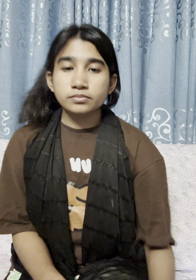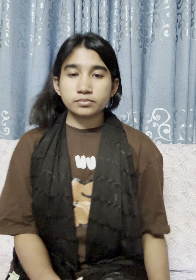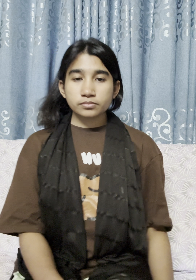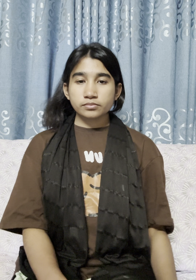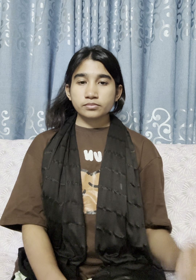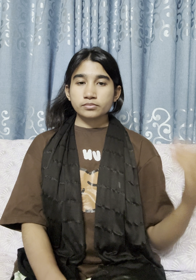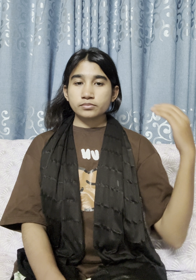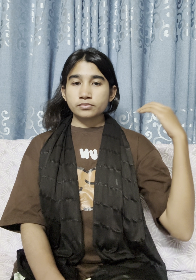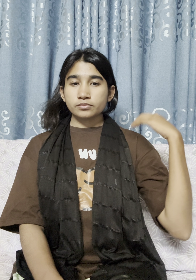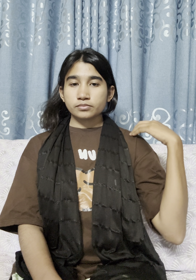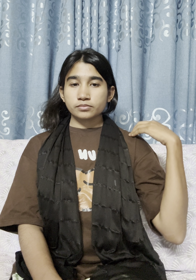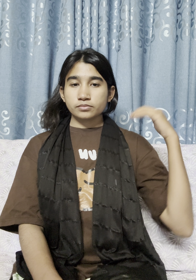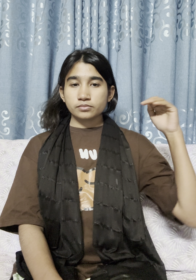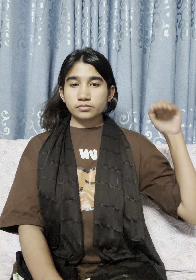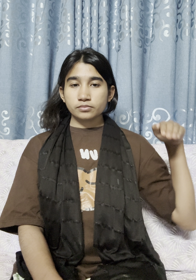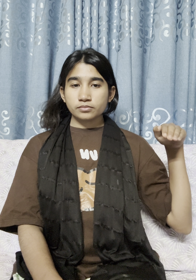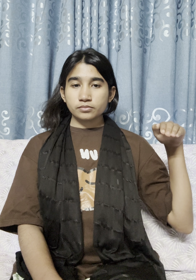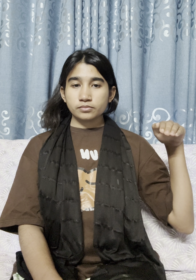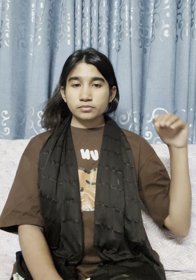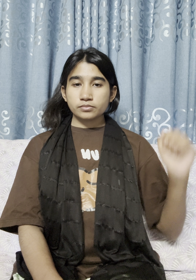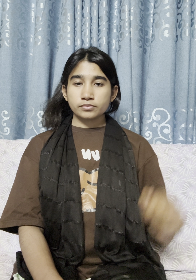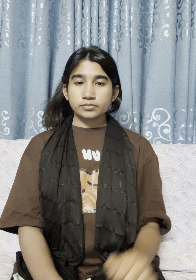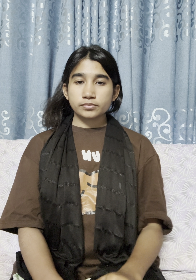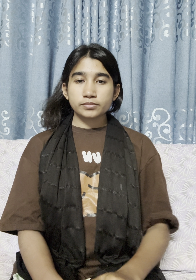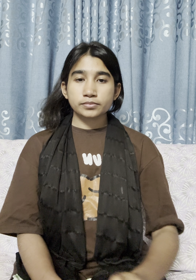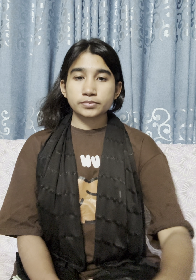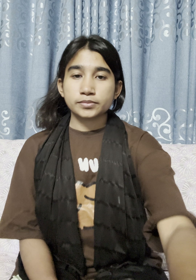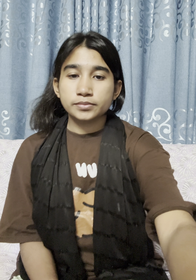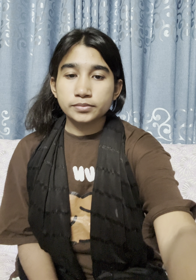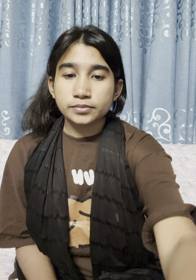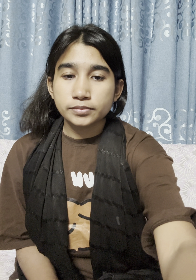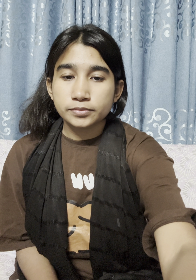ভাই